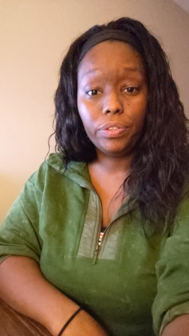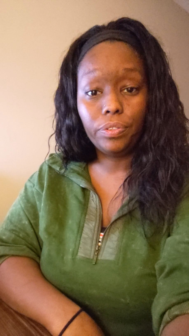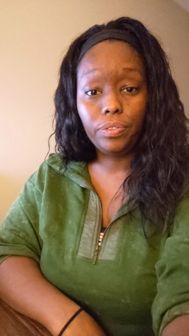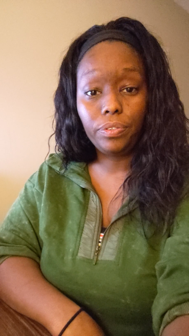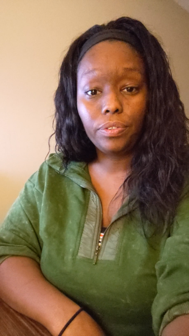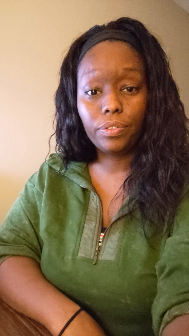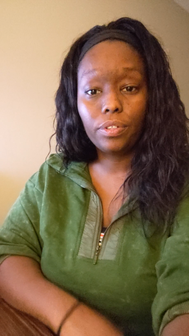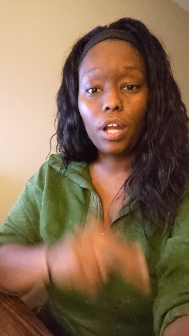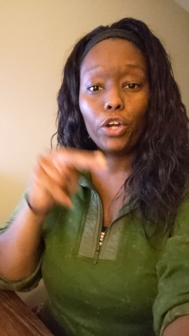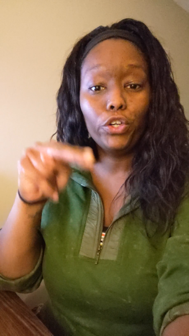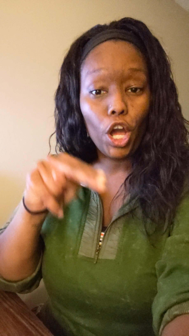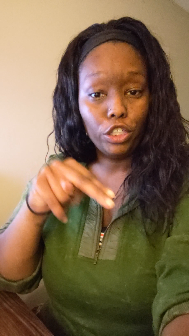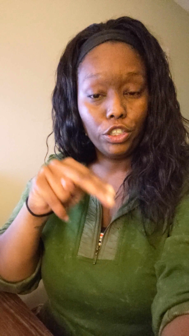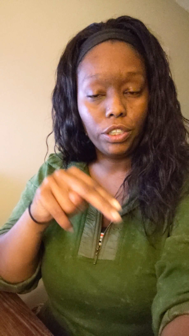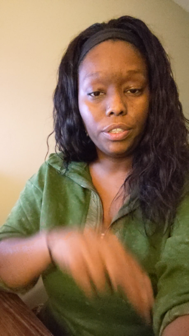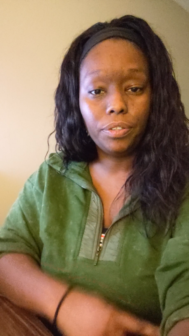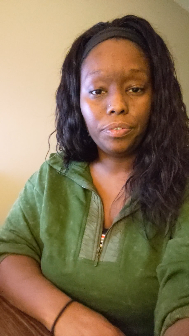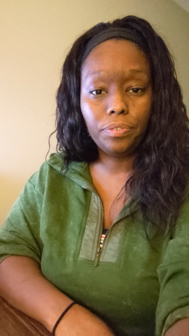nurse